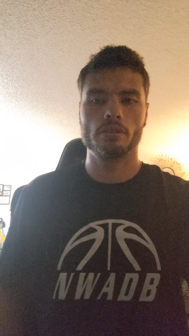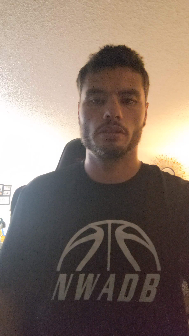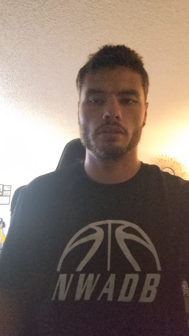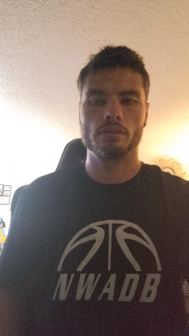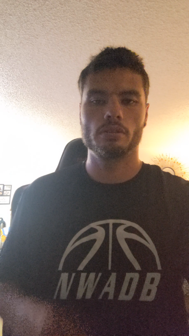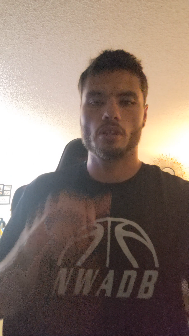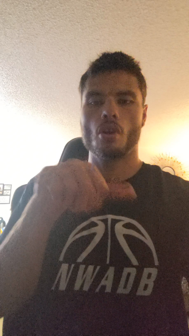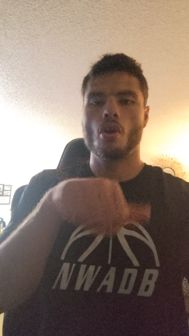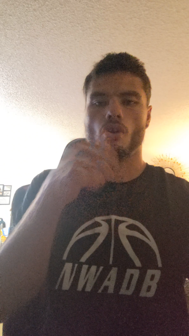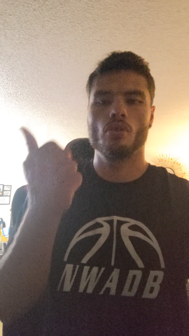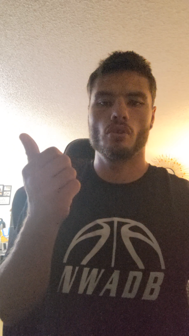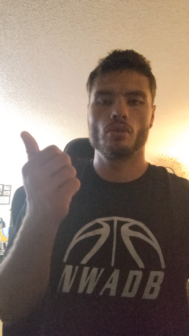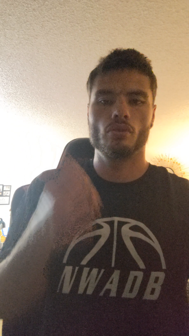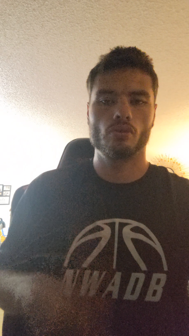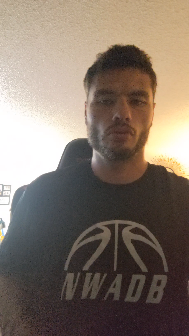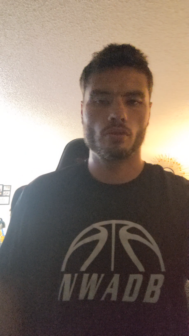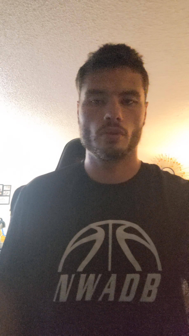other